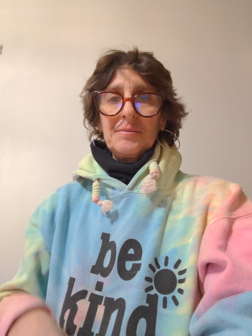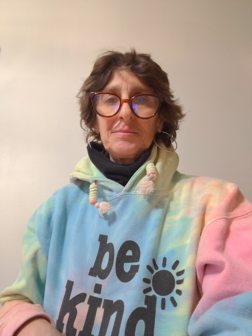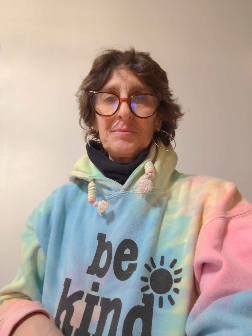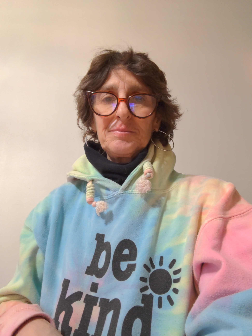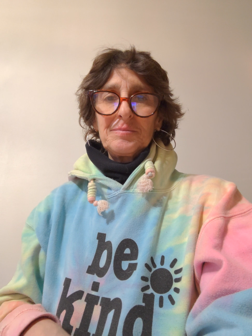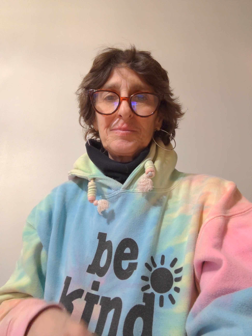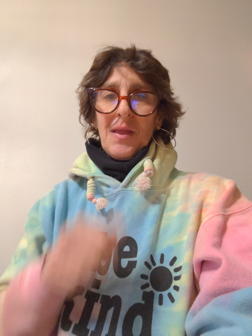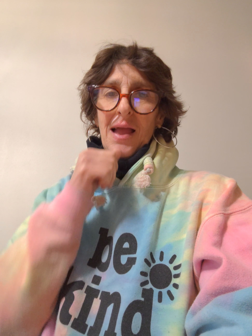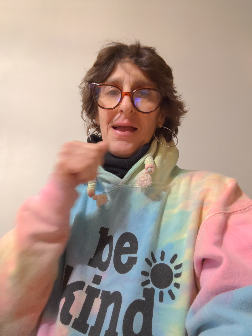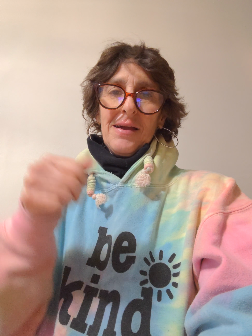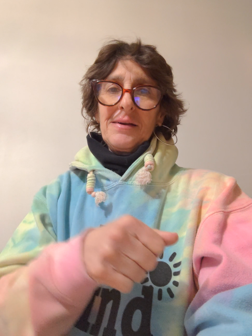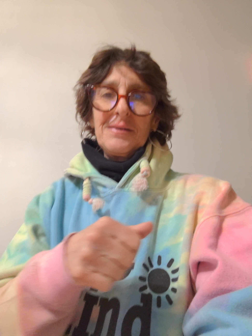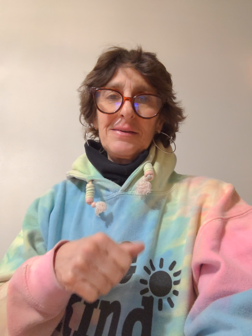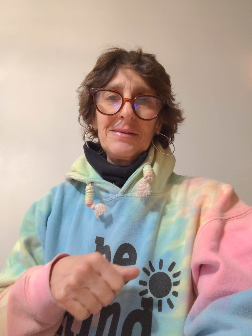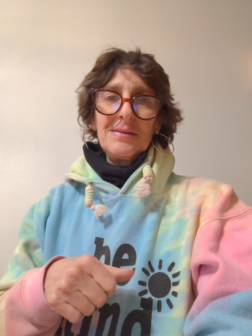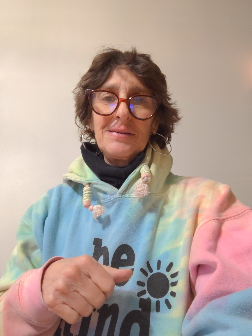hide